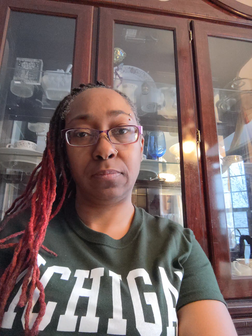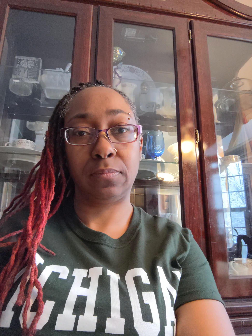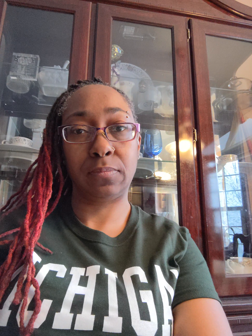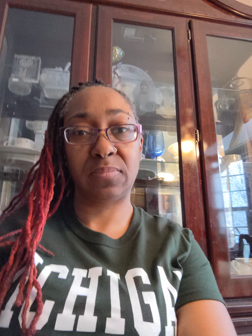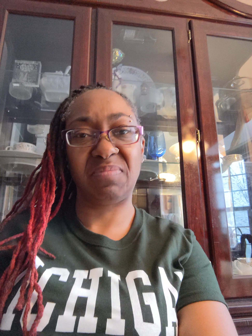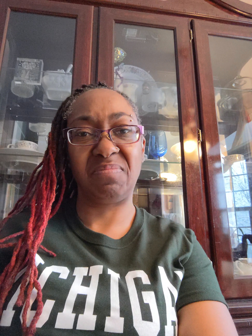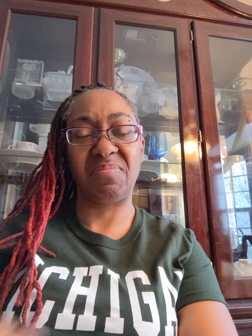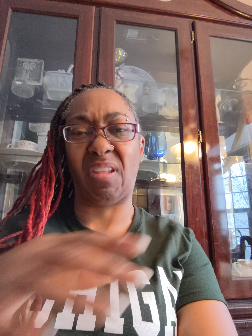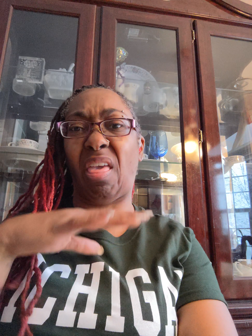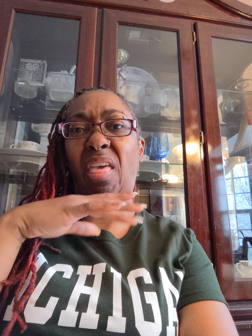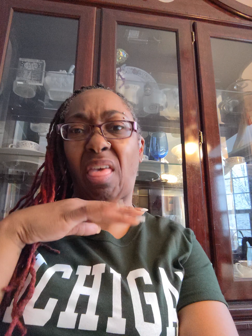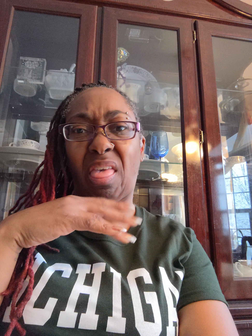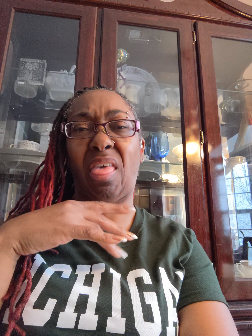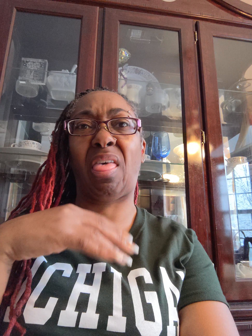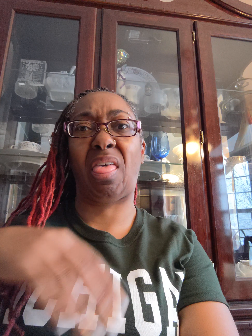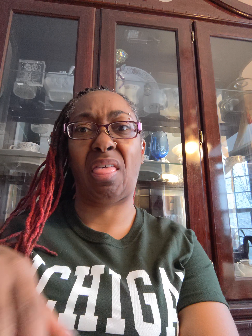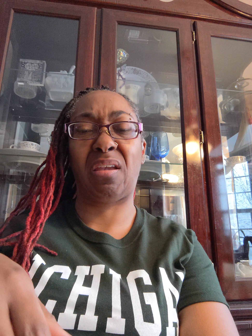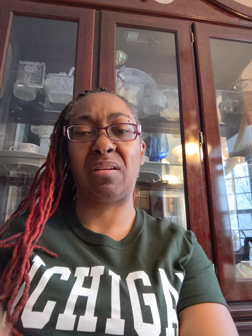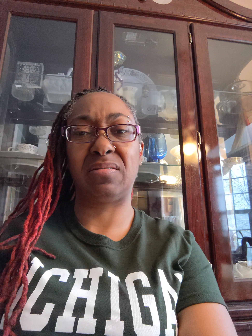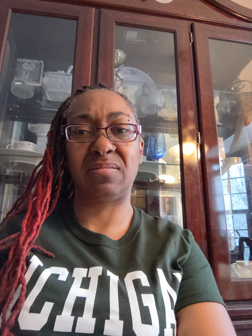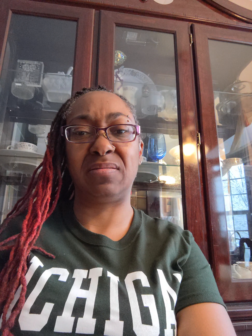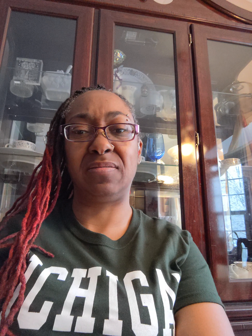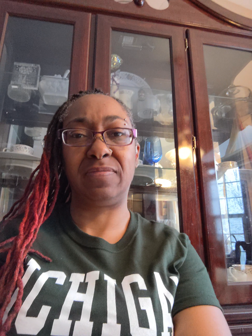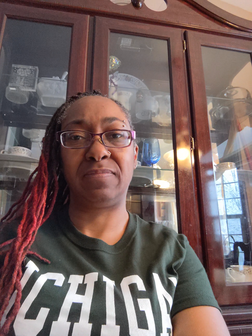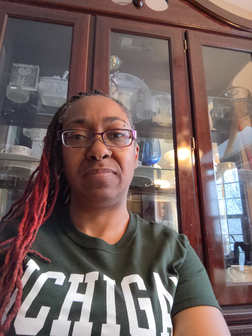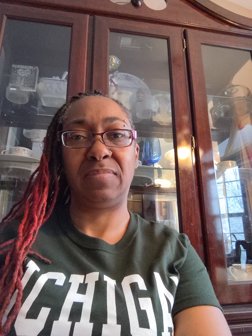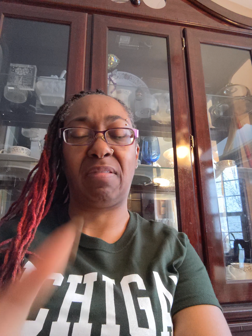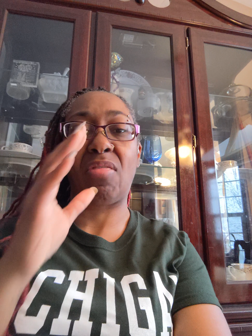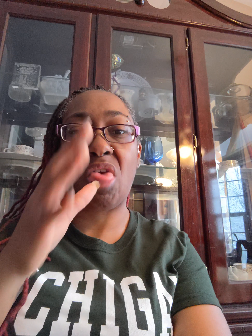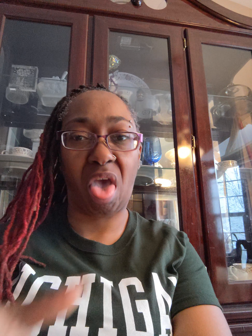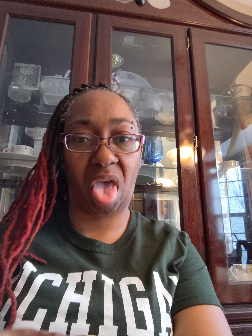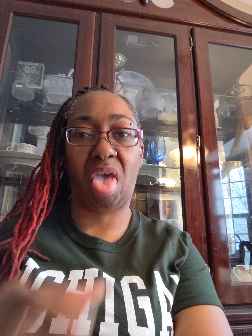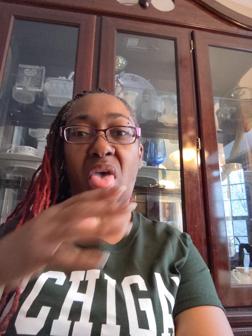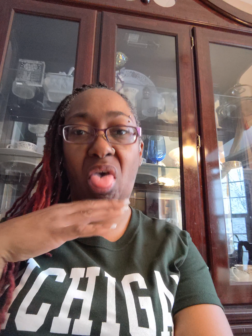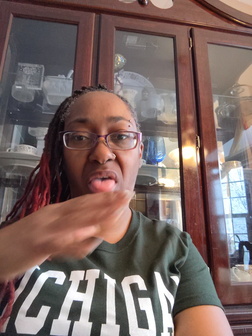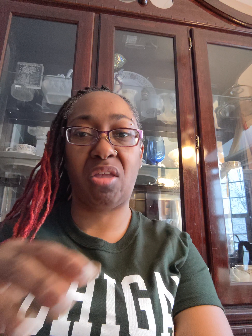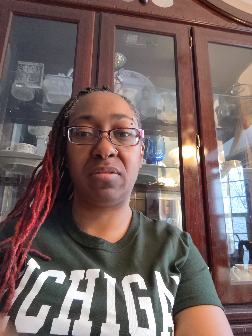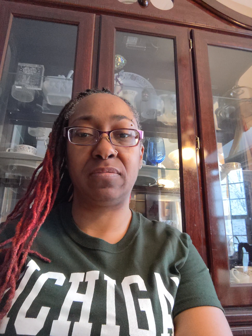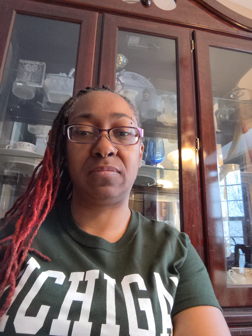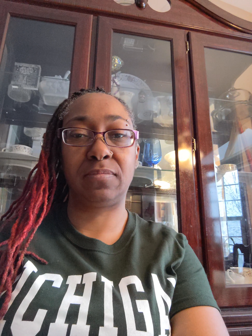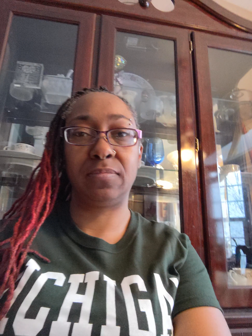yucky